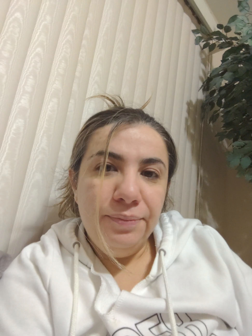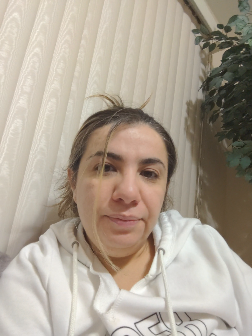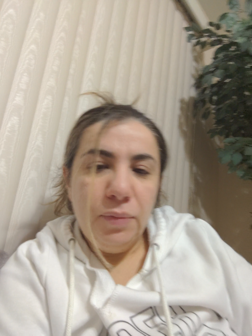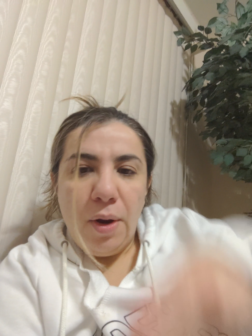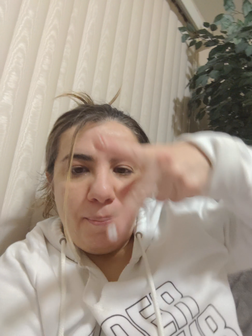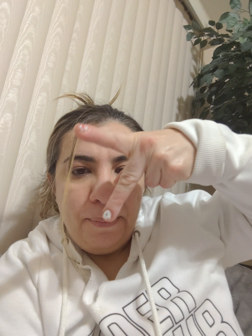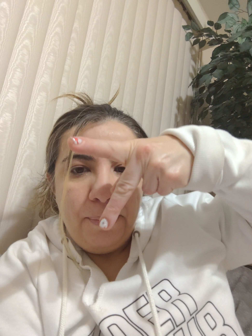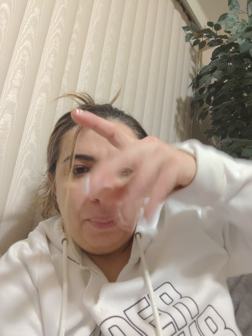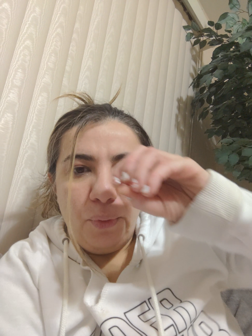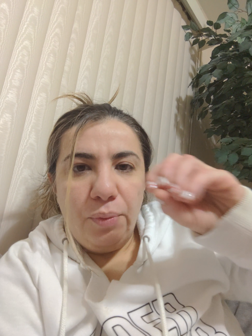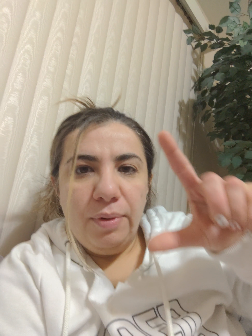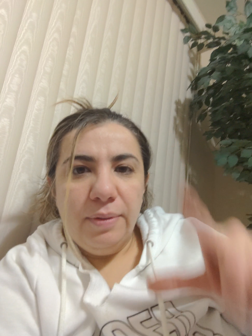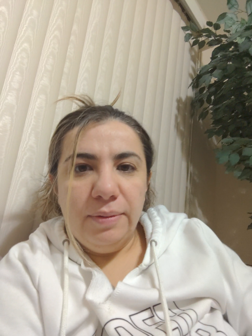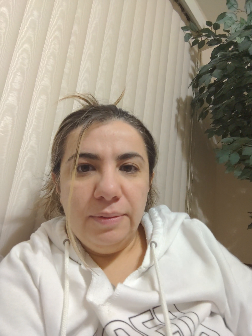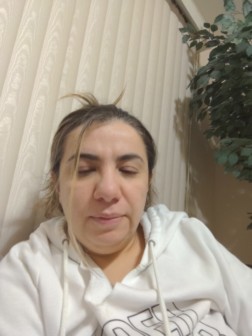pool